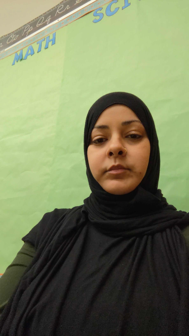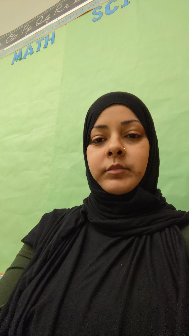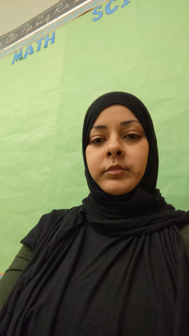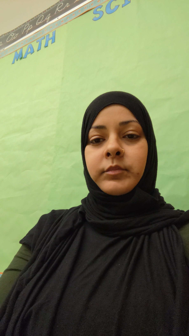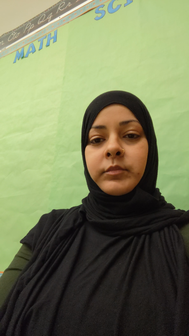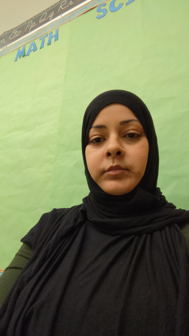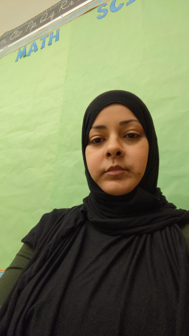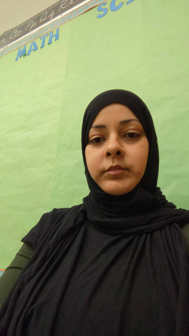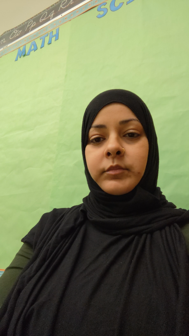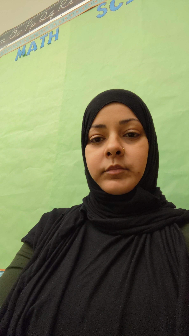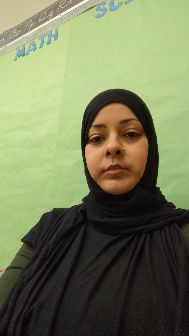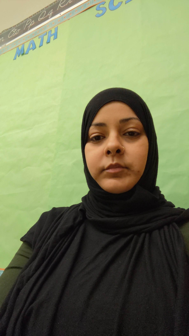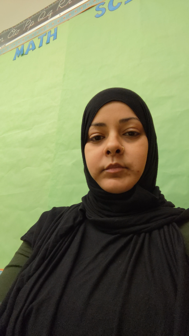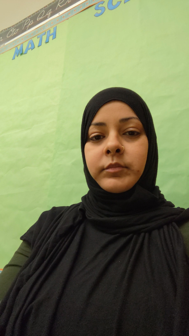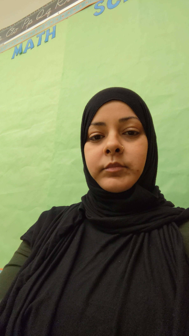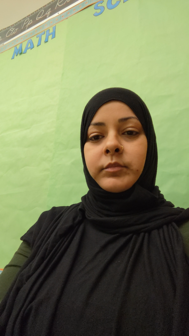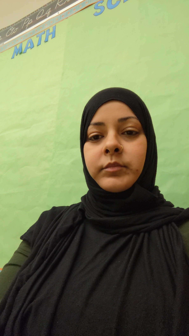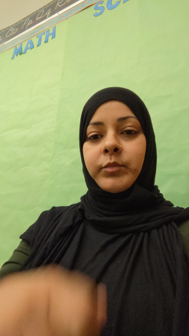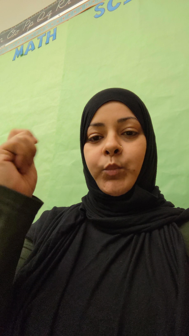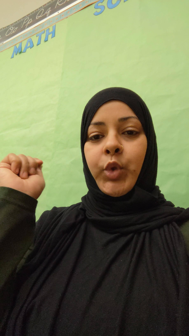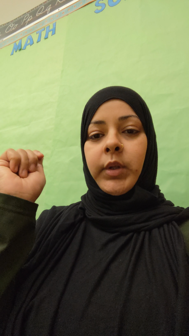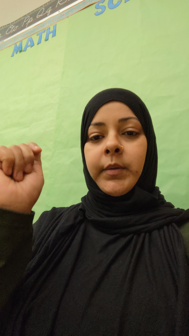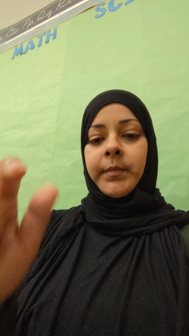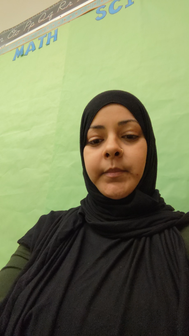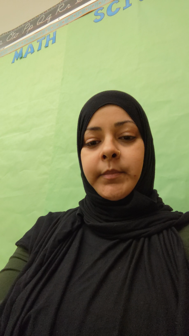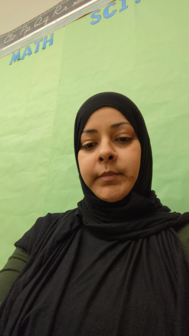rip